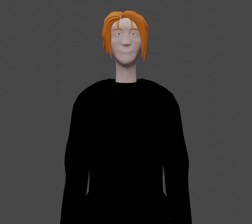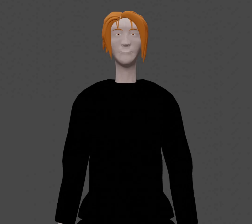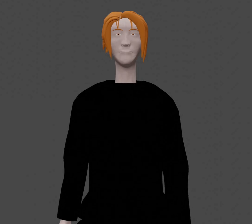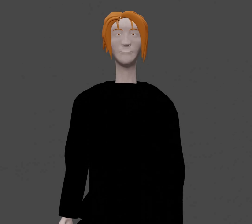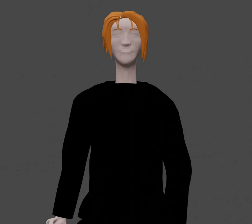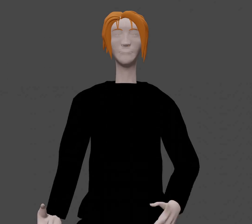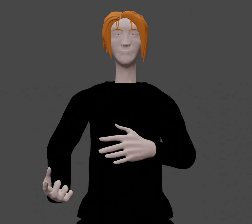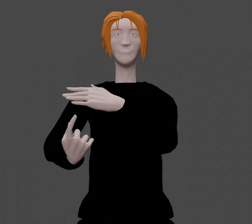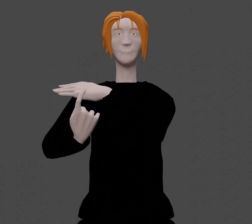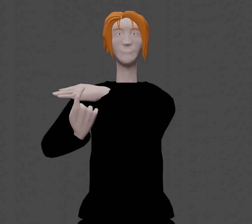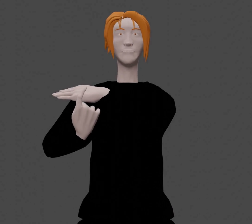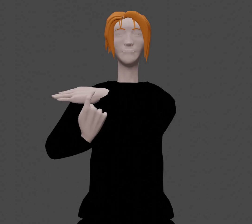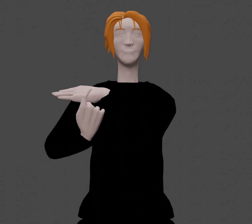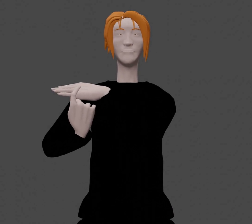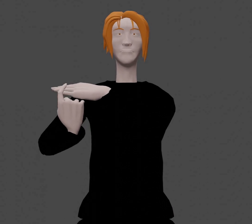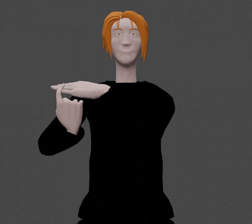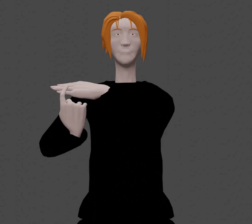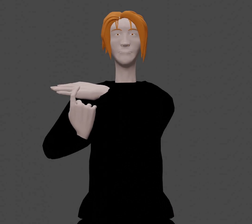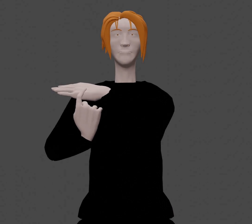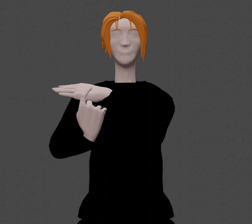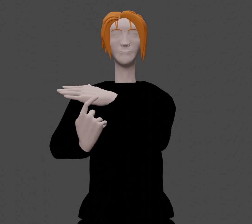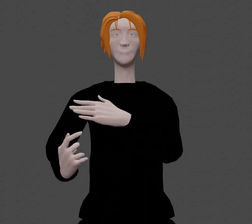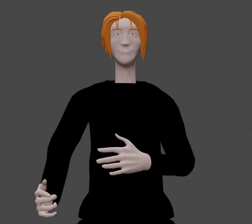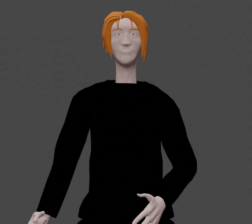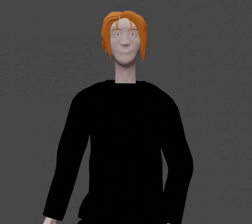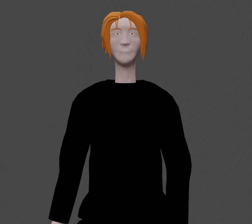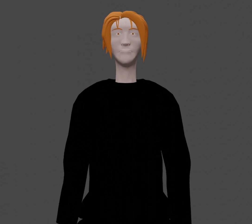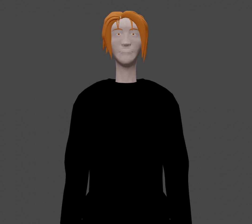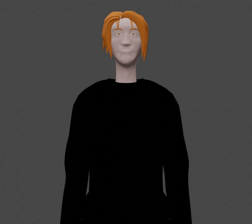Automatic